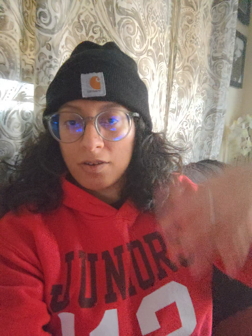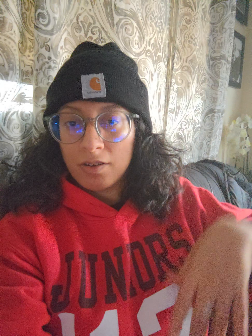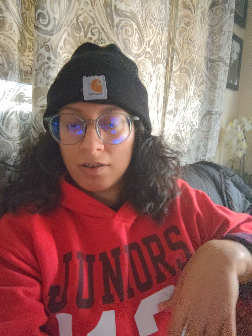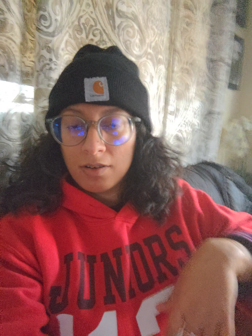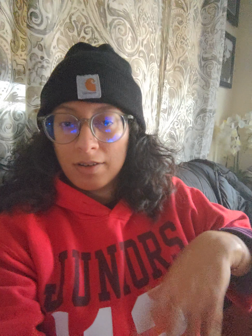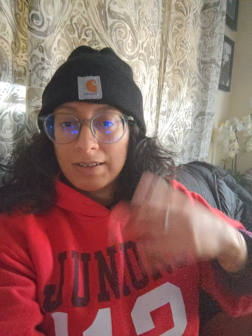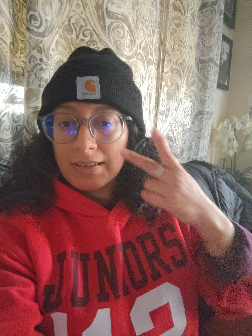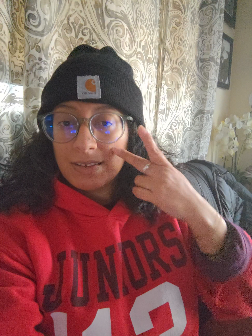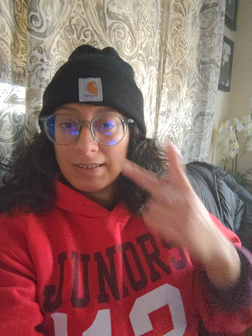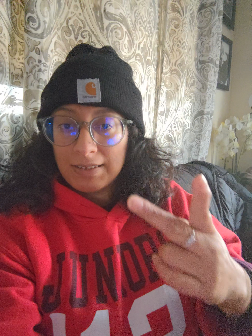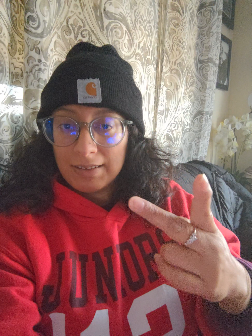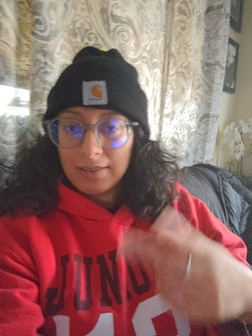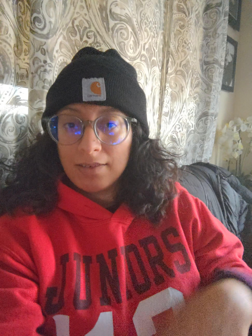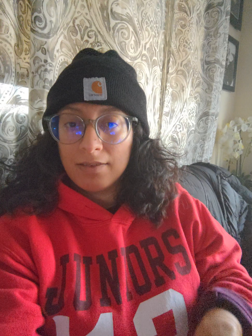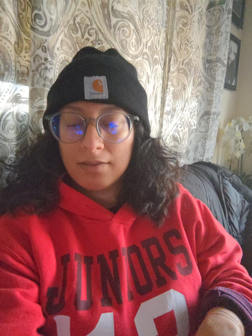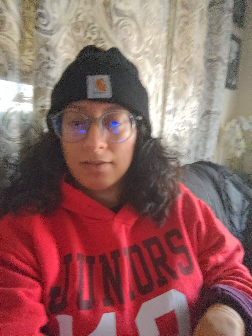see